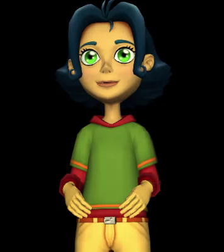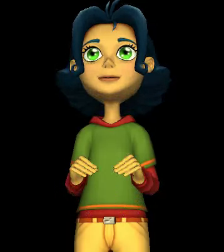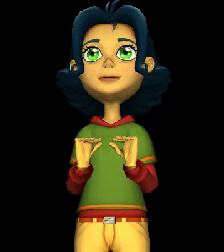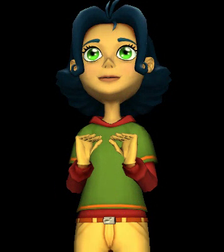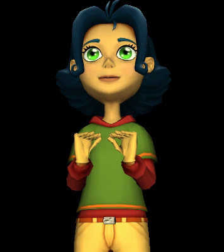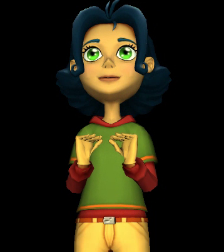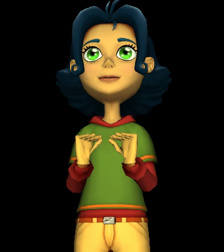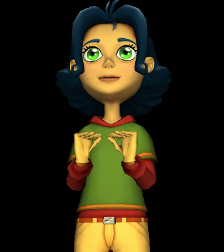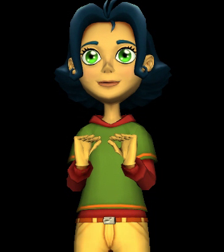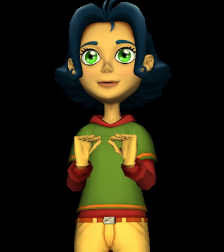يتعلم